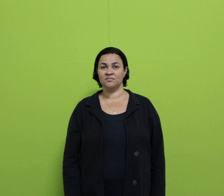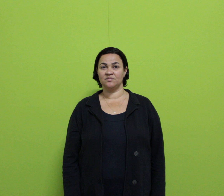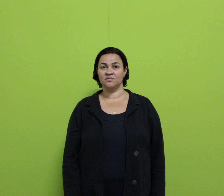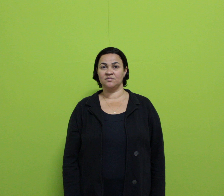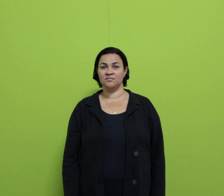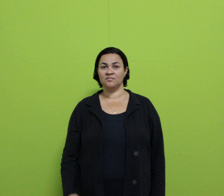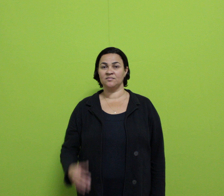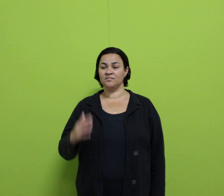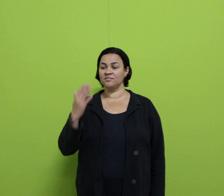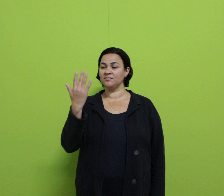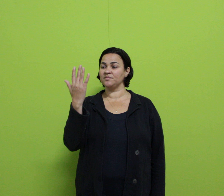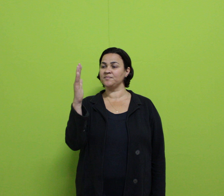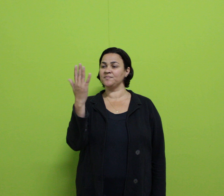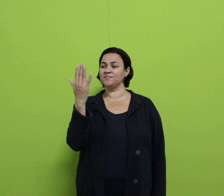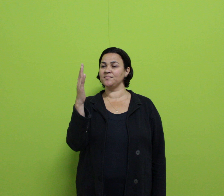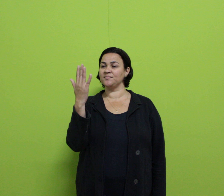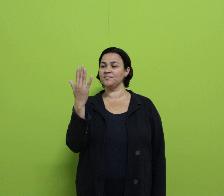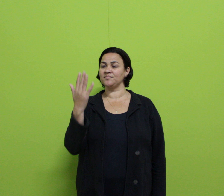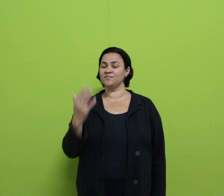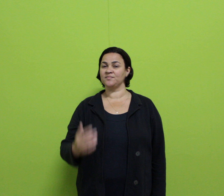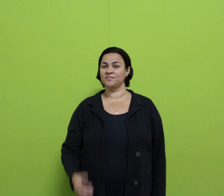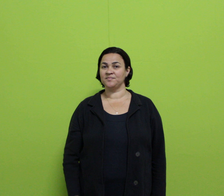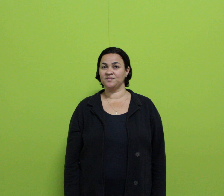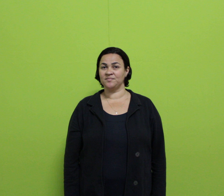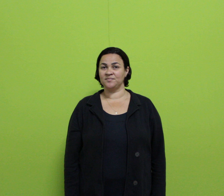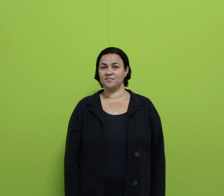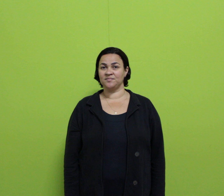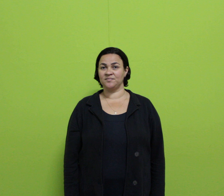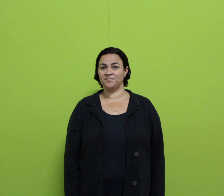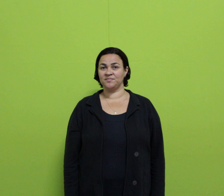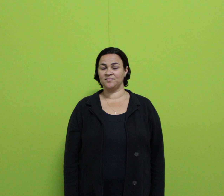espelho